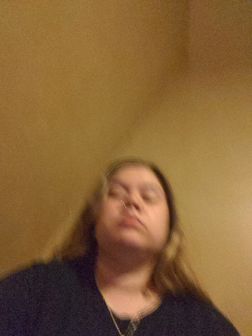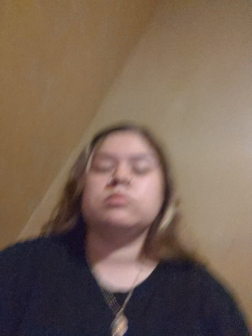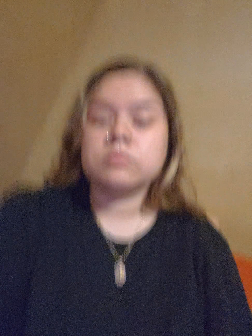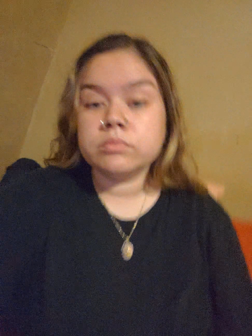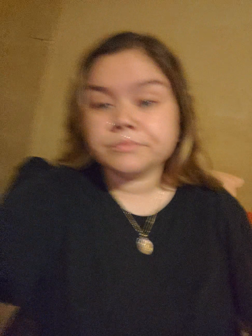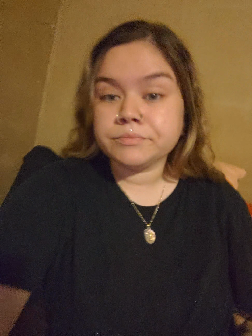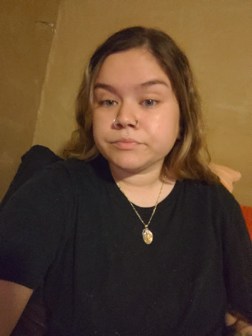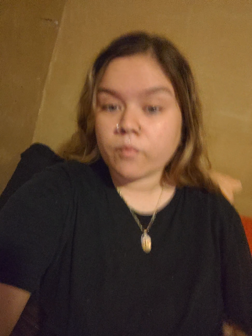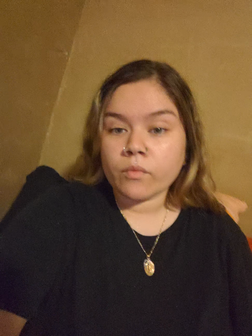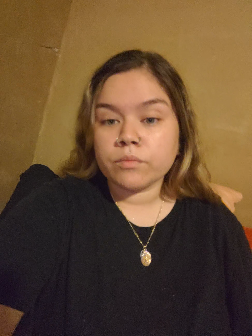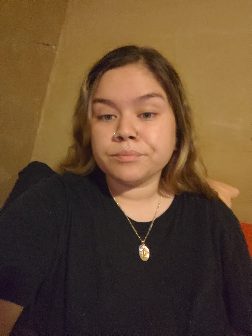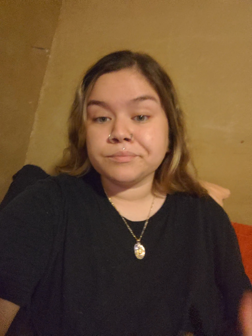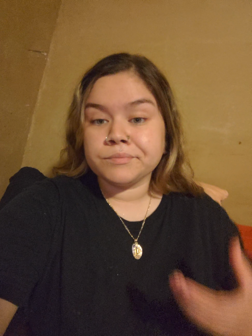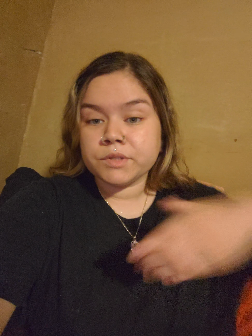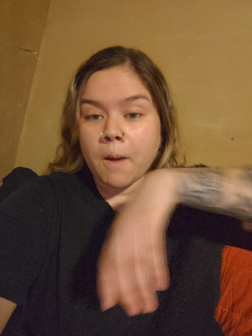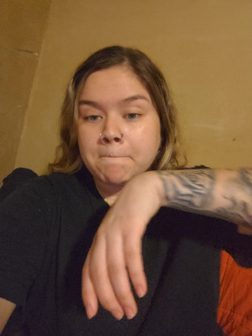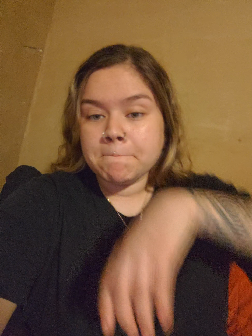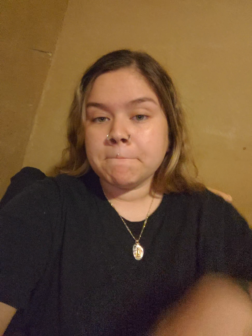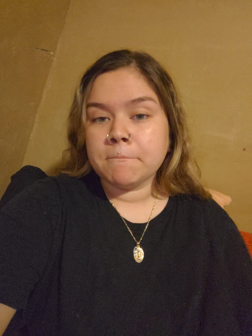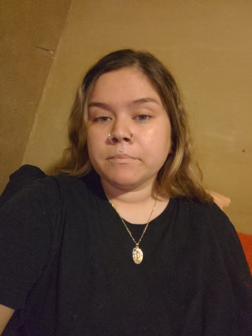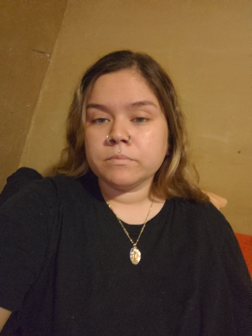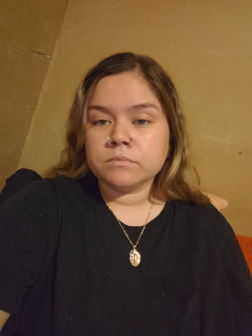dump